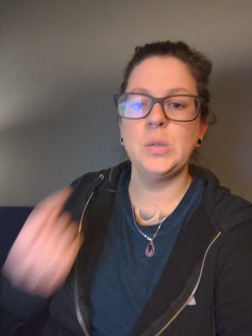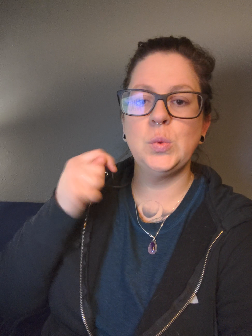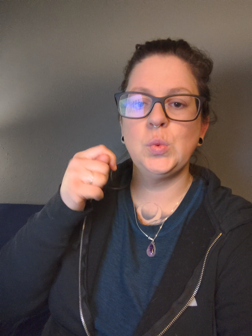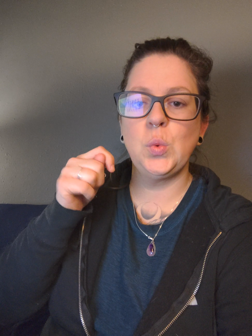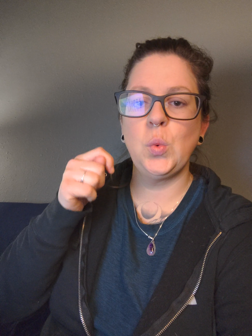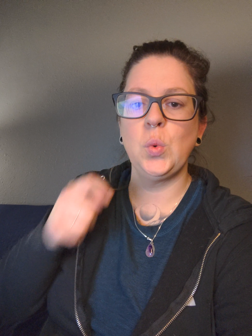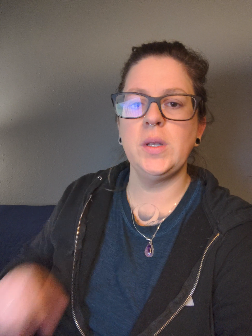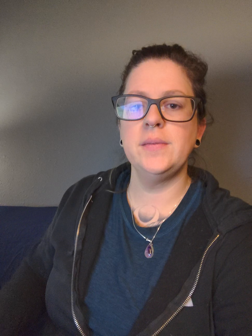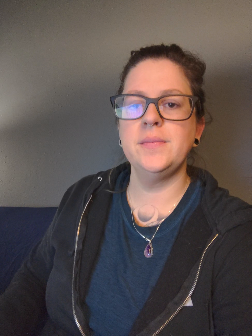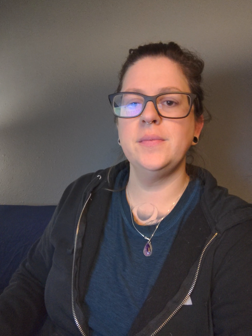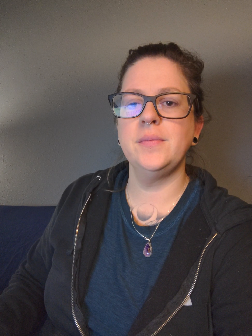toy